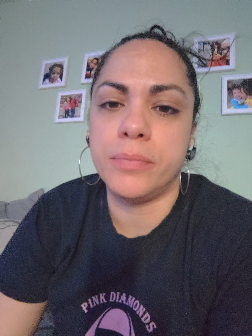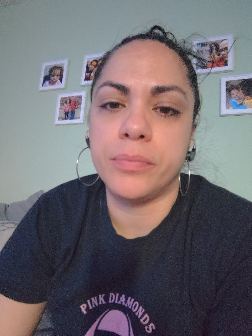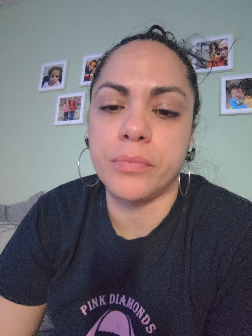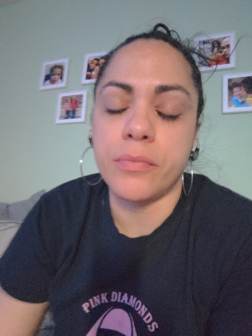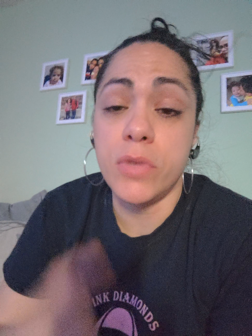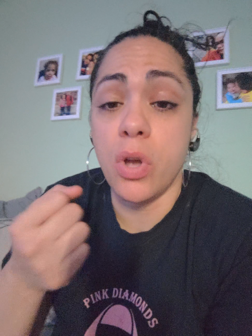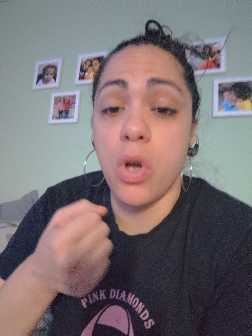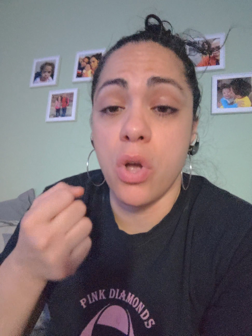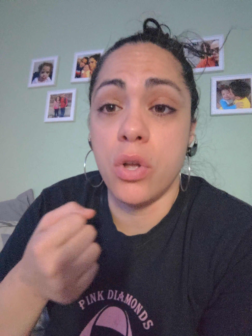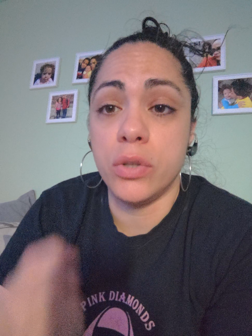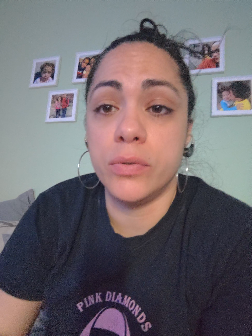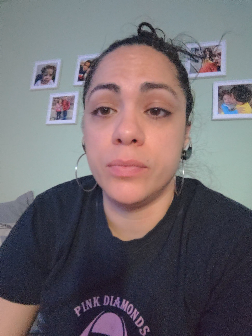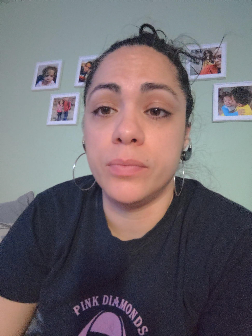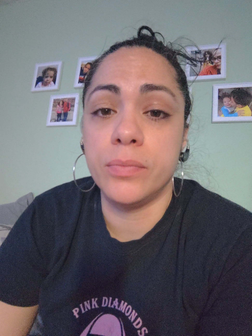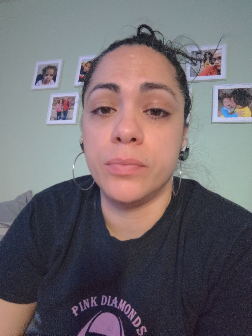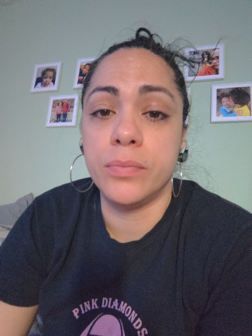car